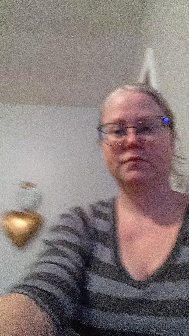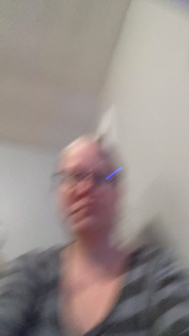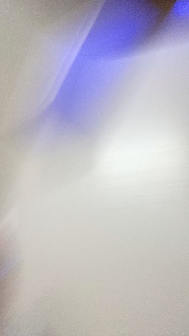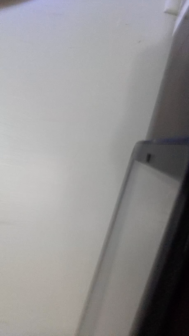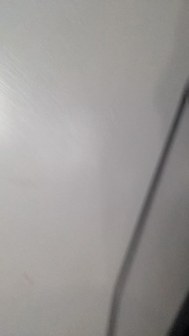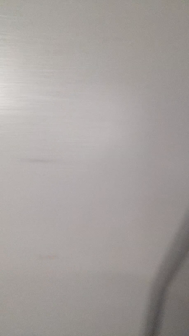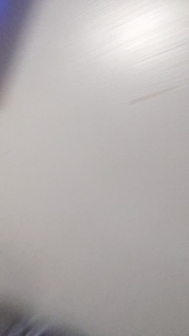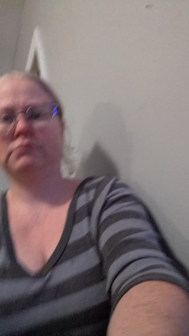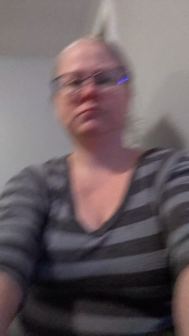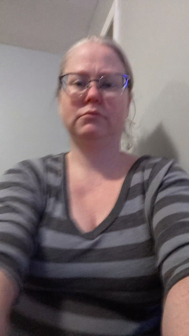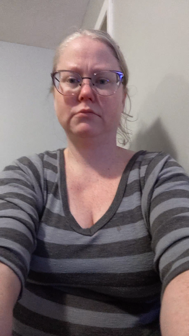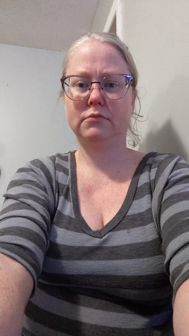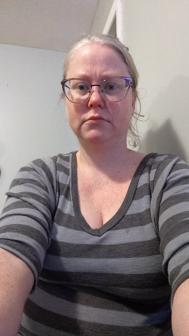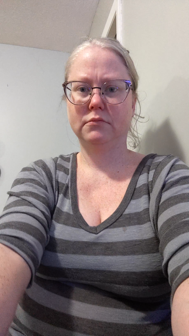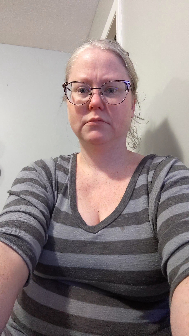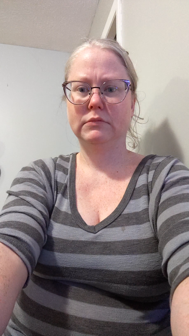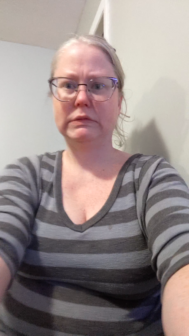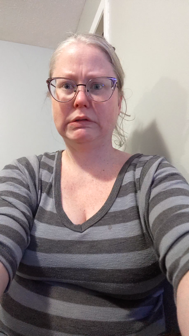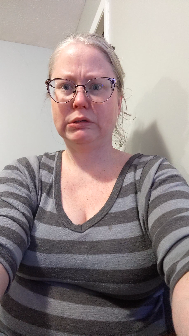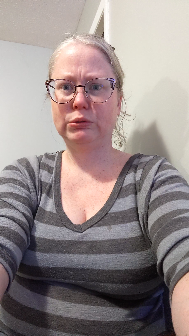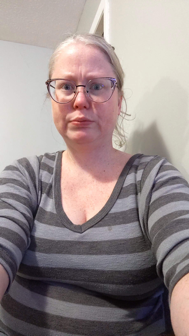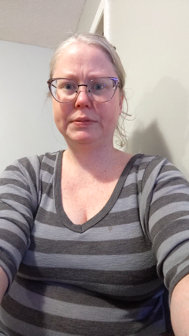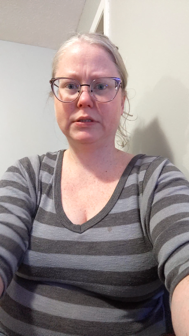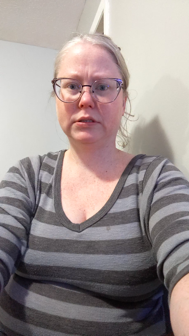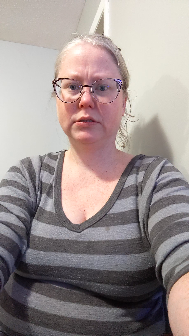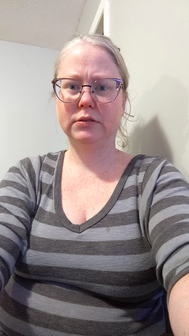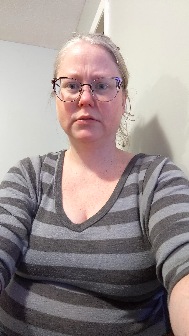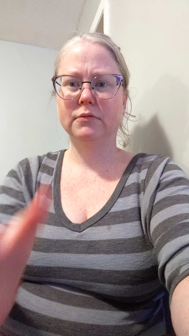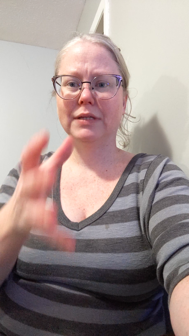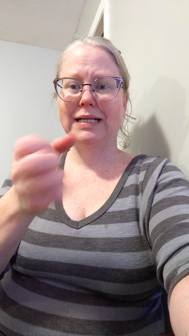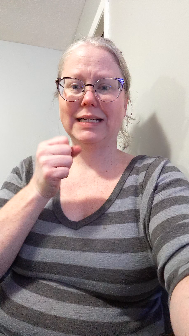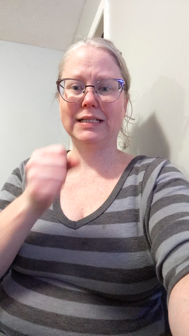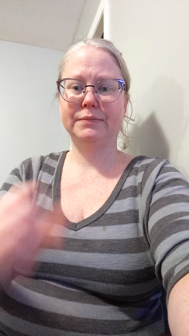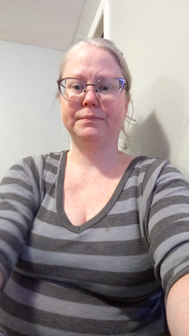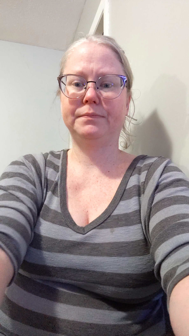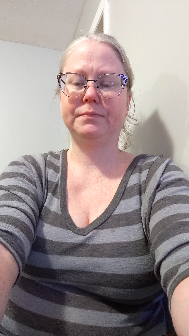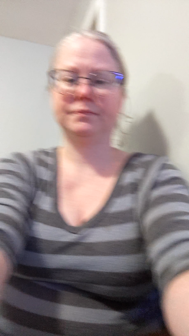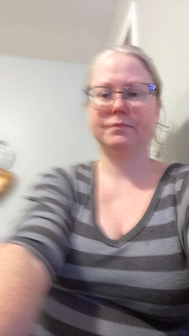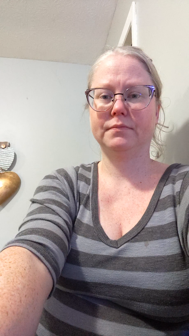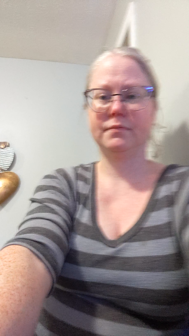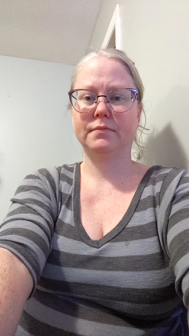get